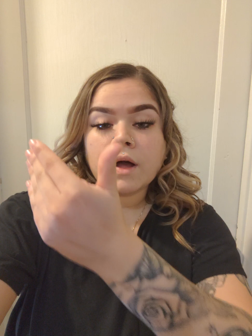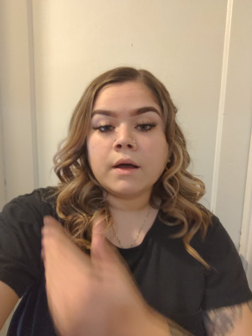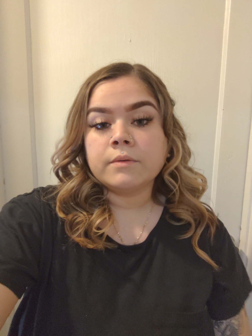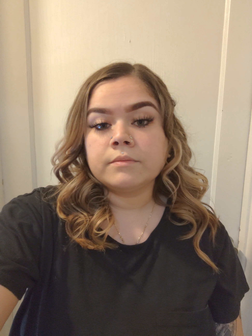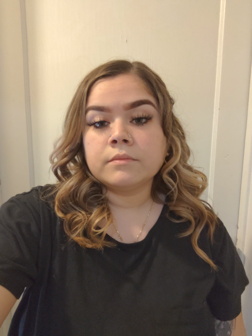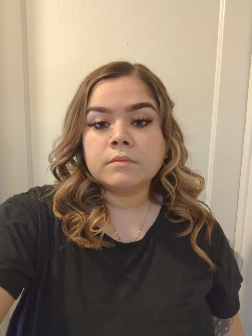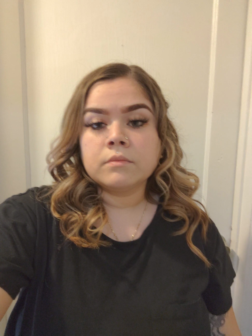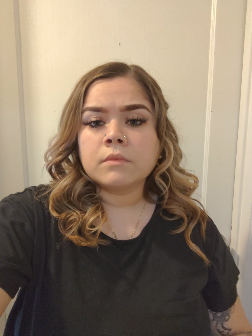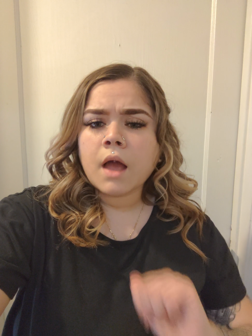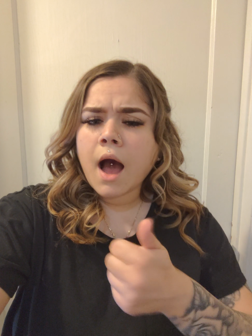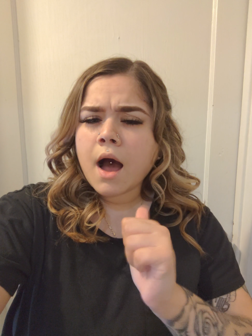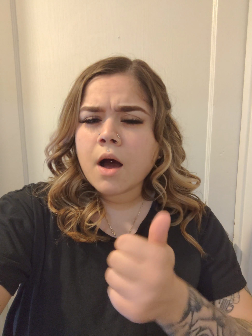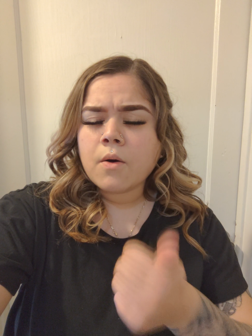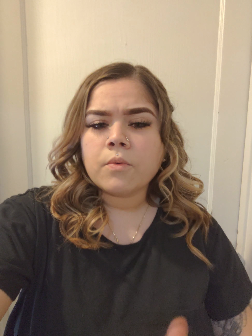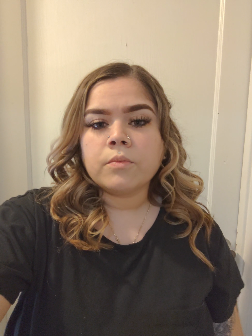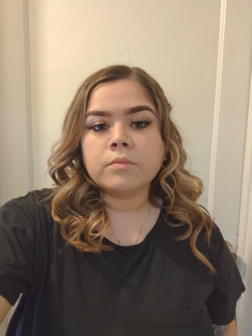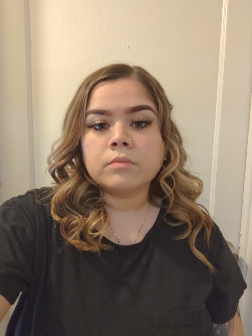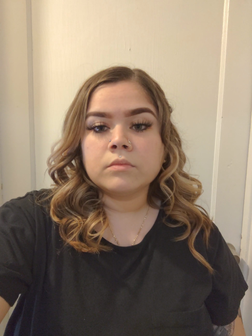how